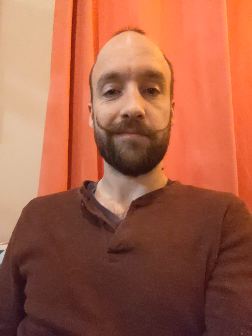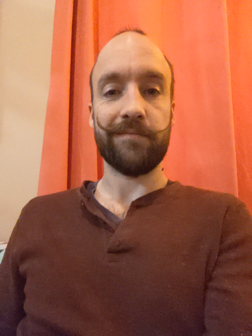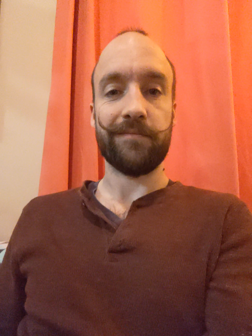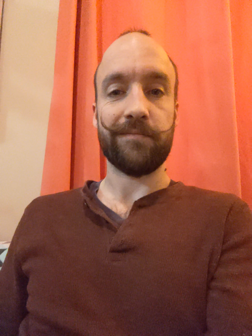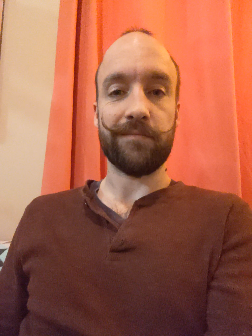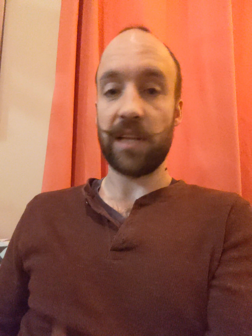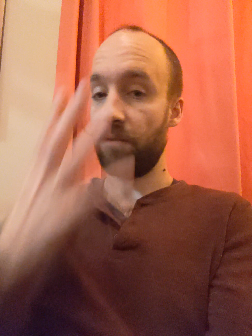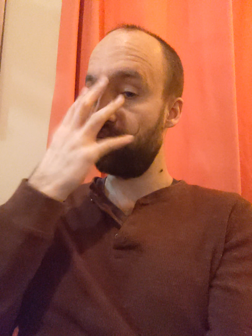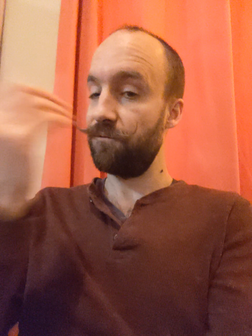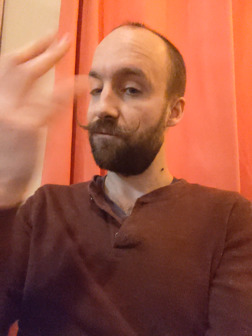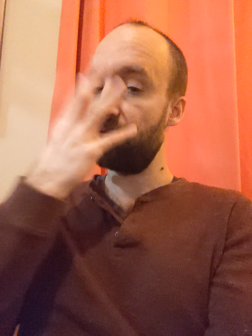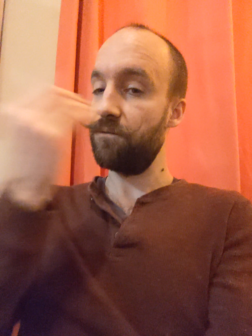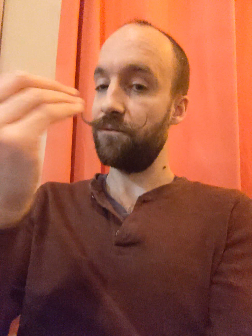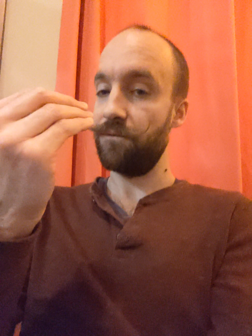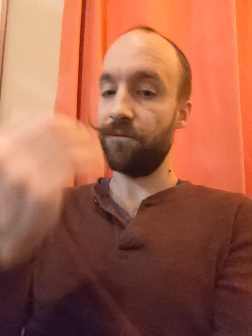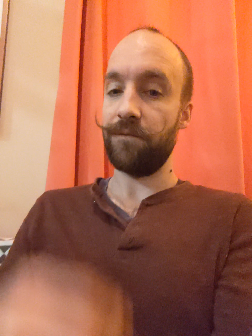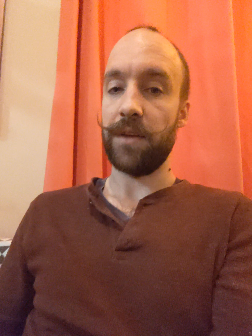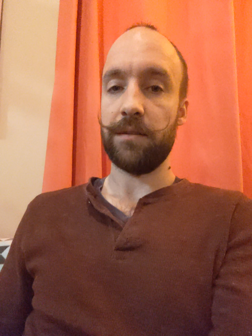wolf